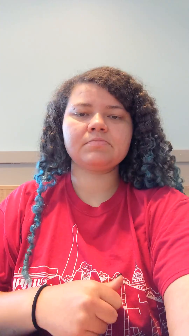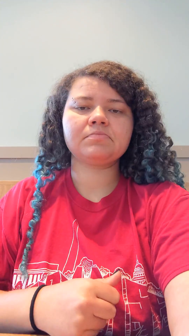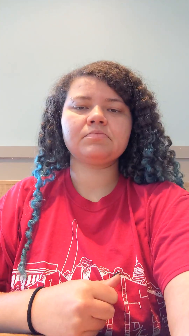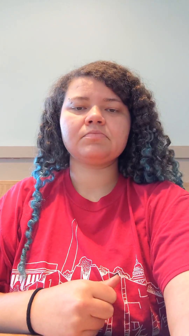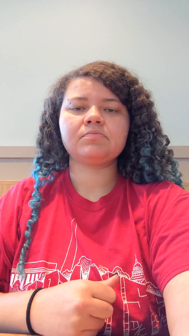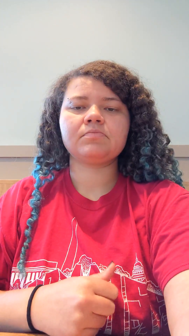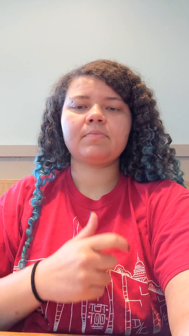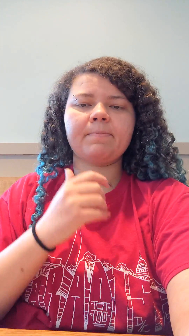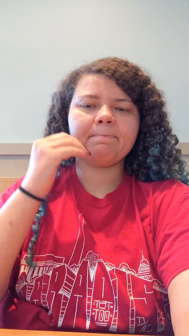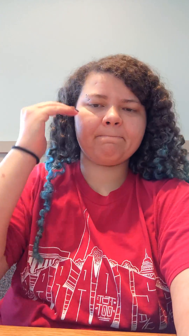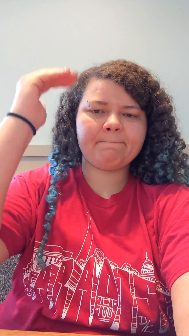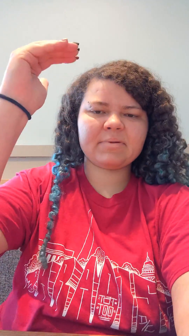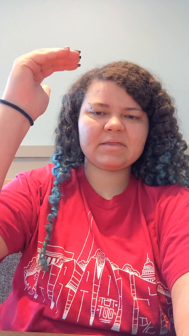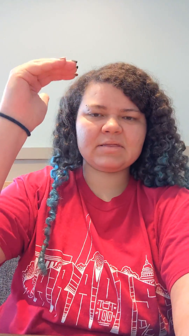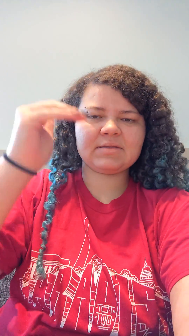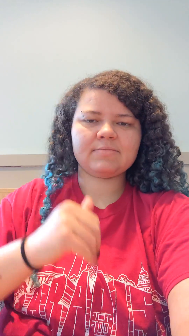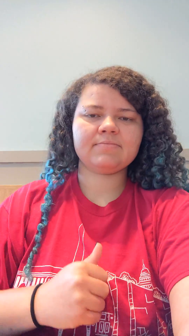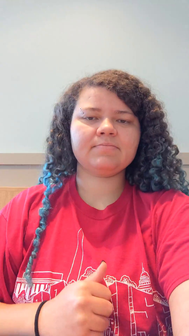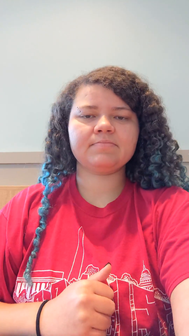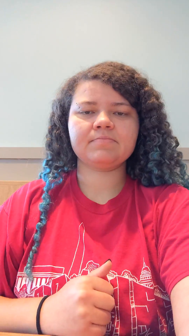big